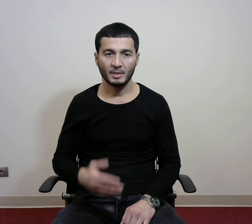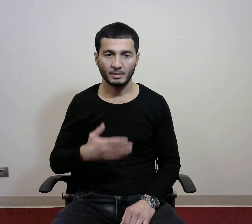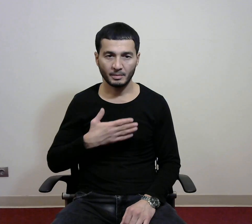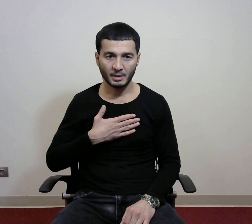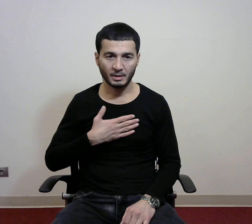mən